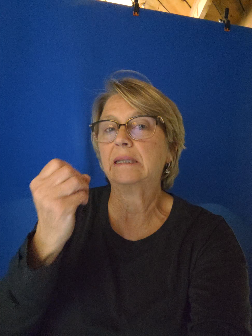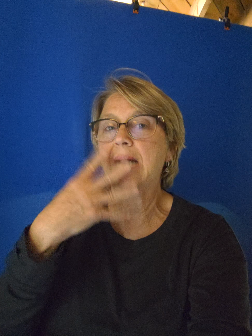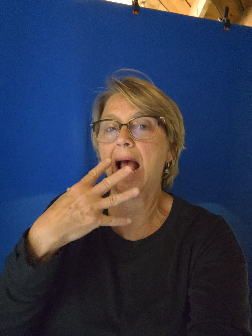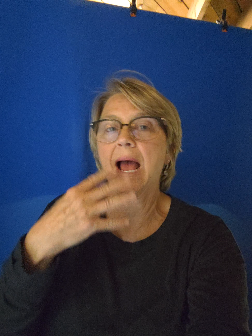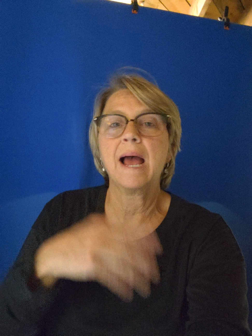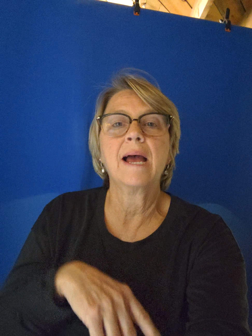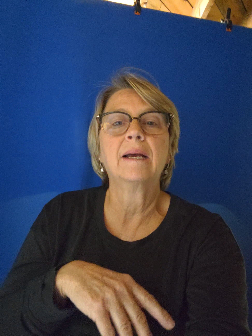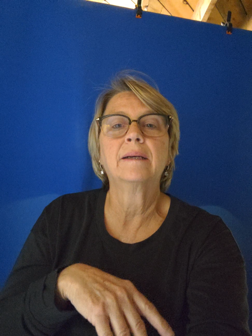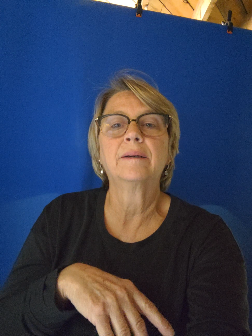snack